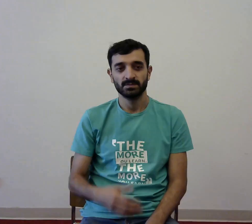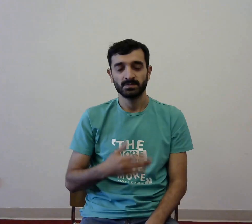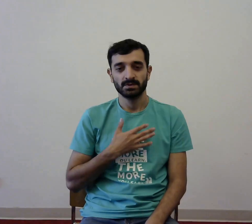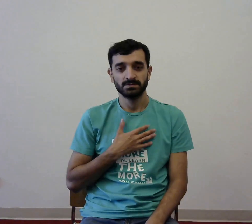mən